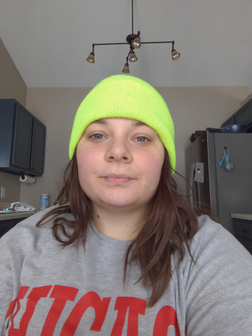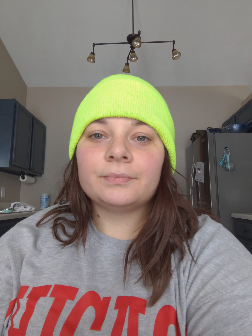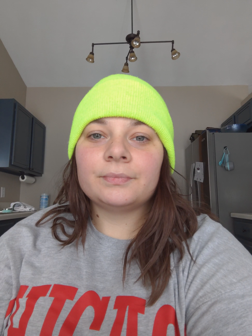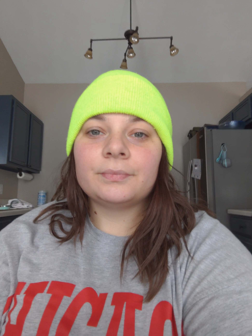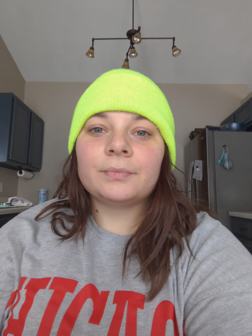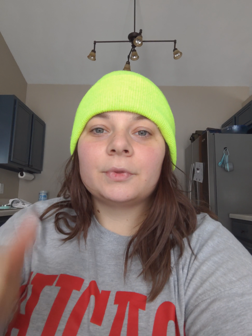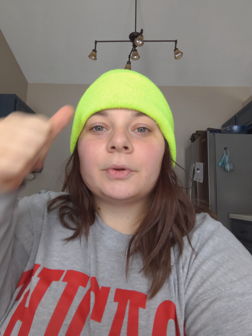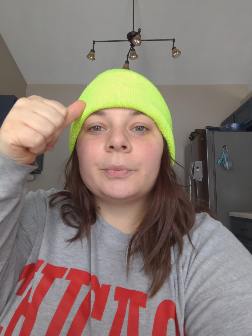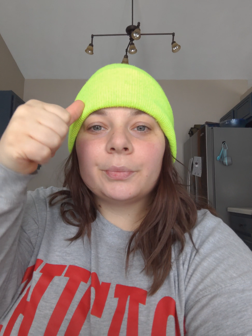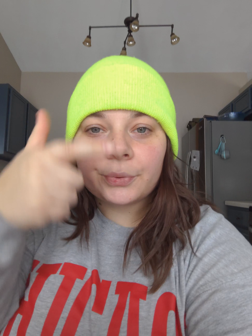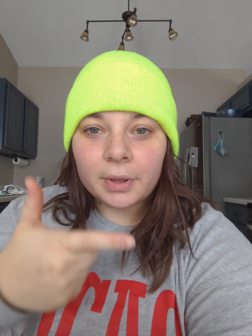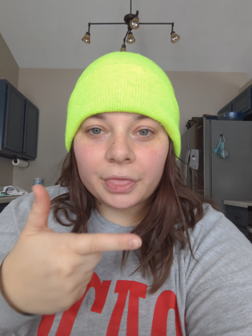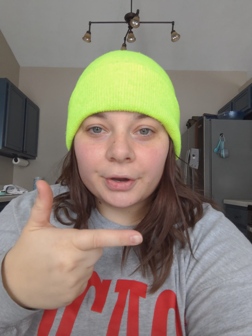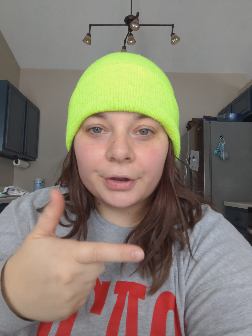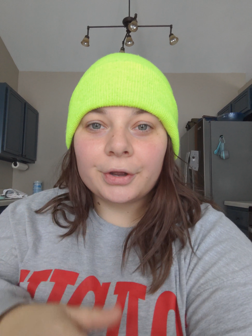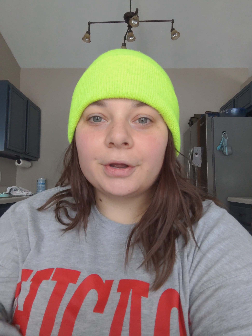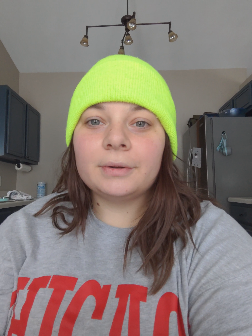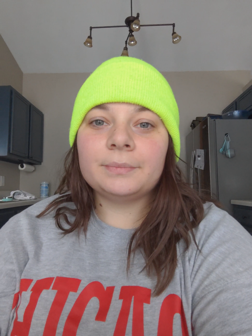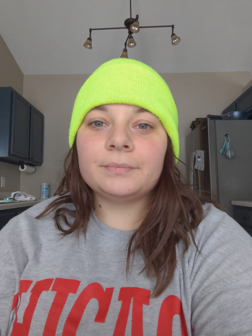brother